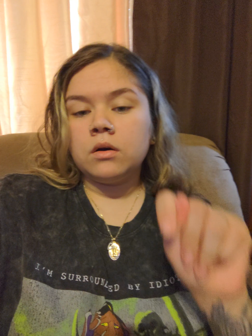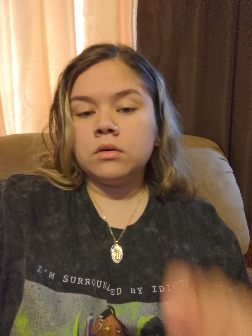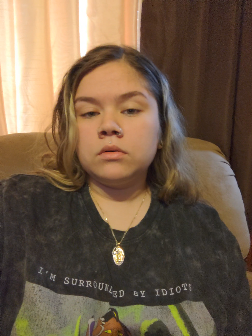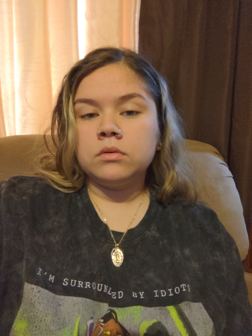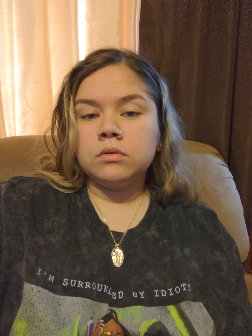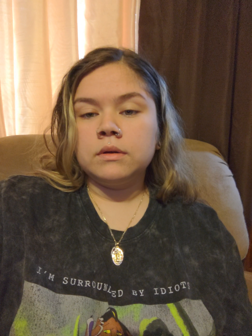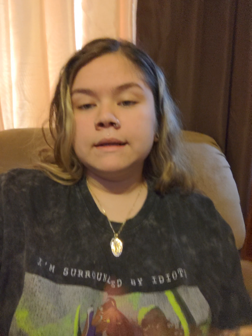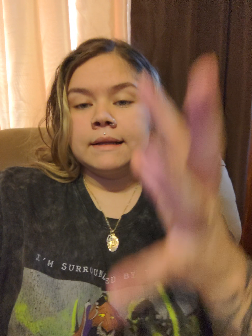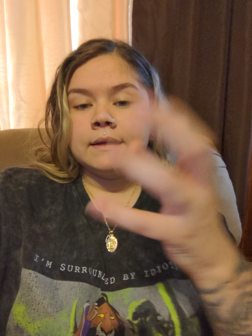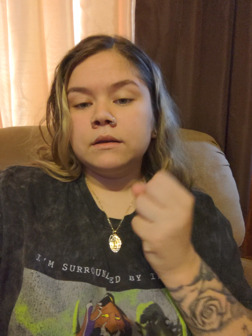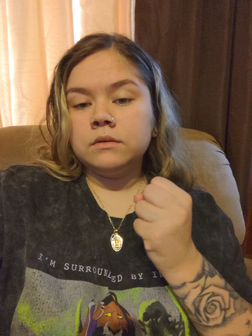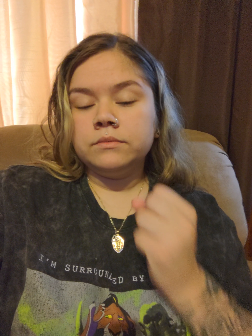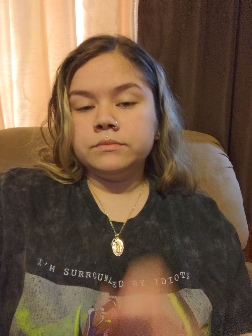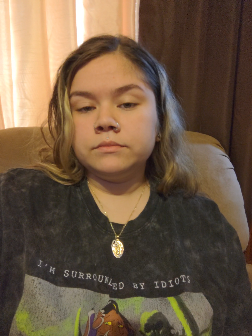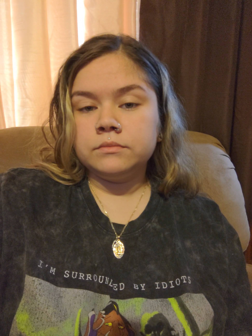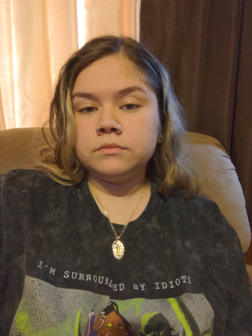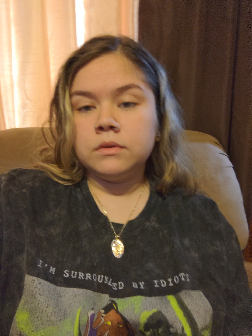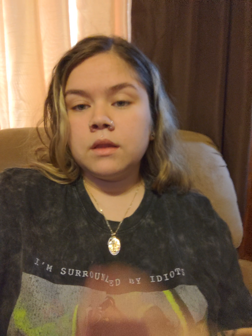get